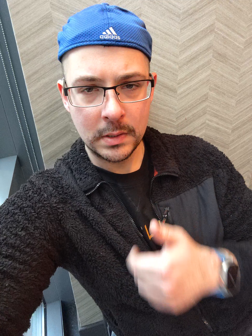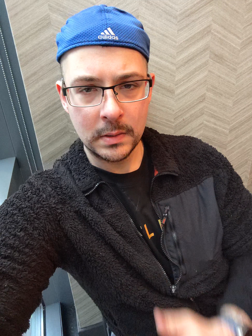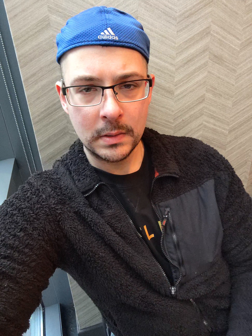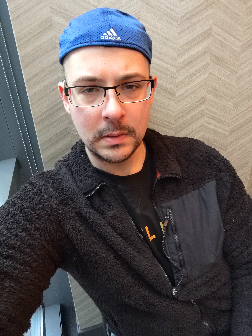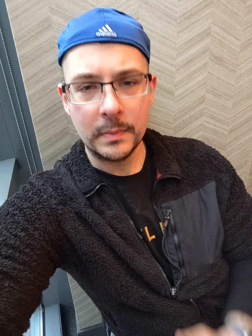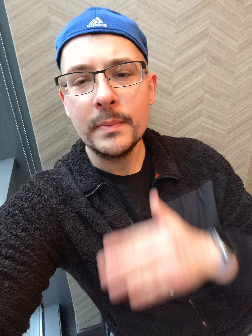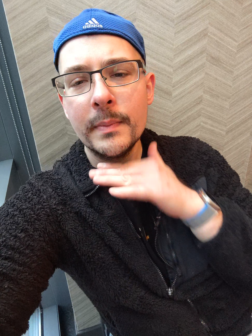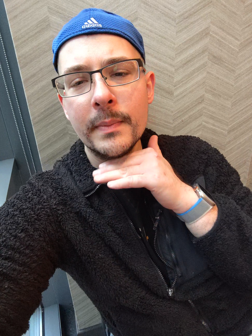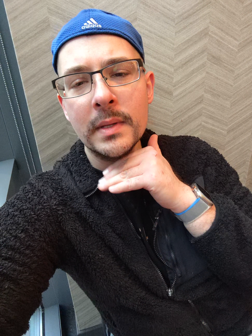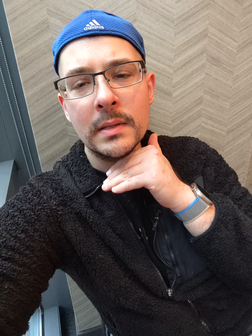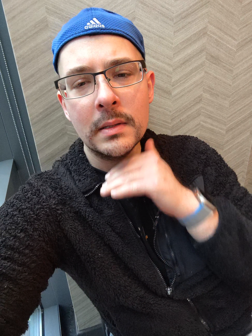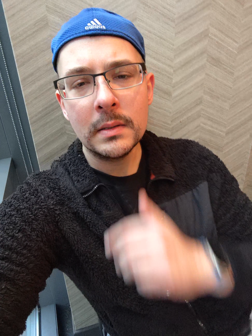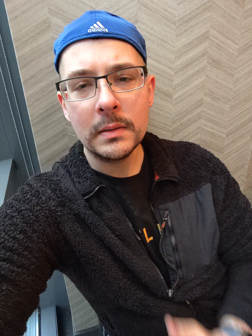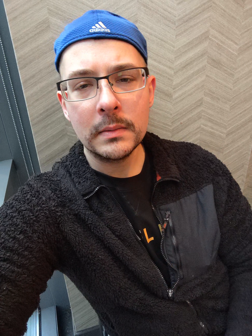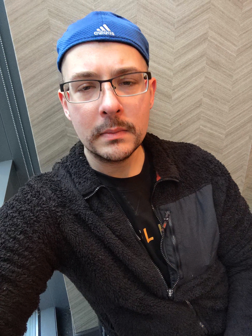pig